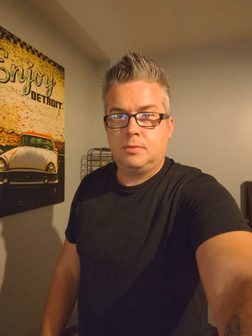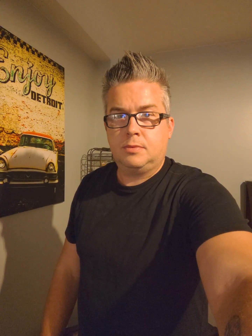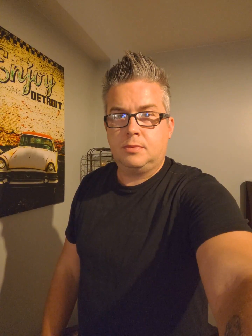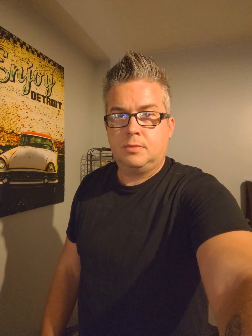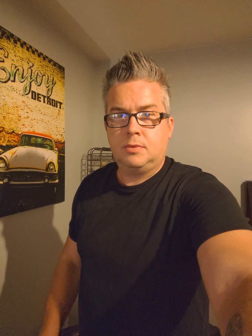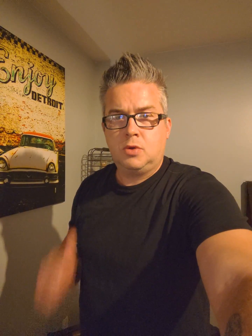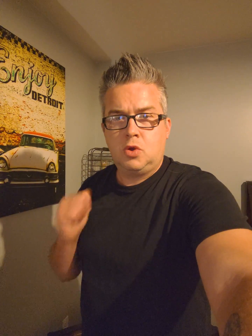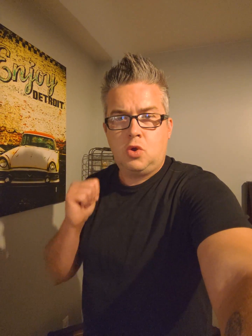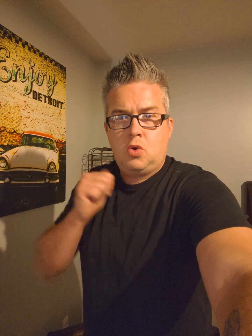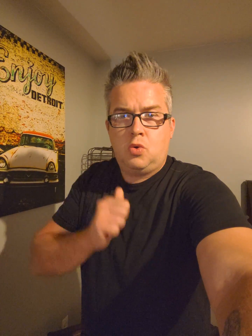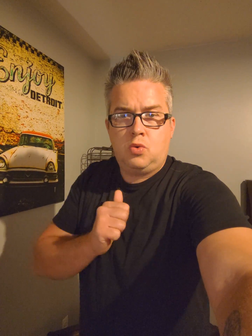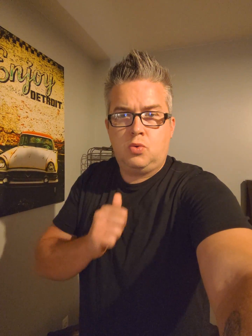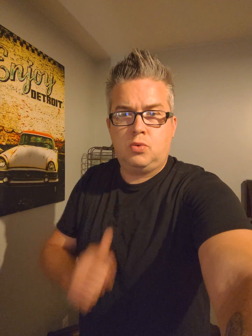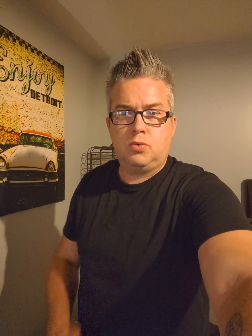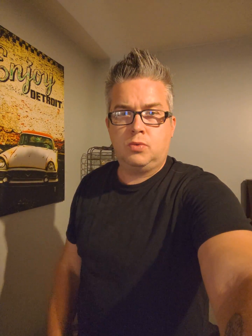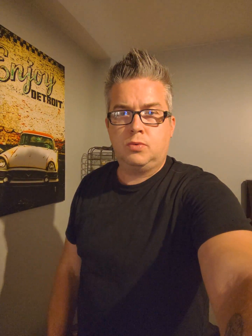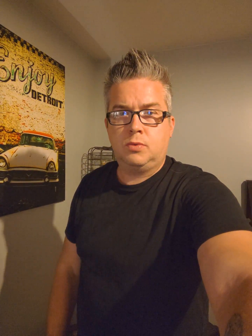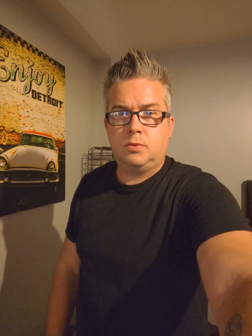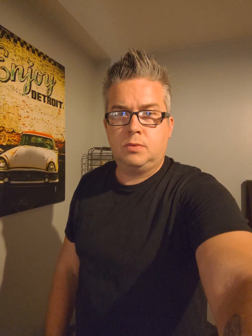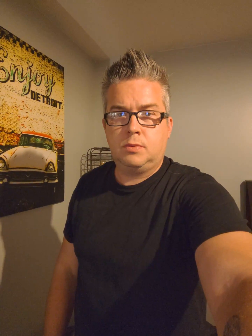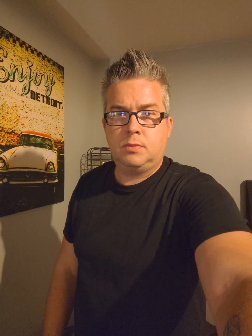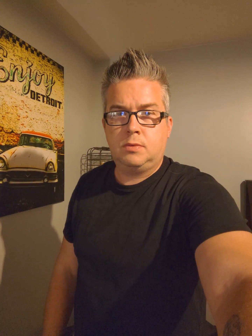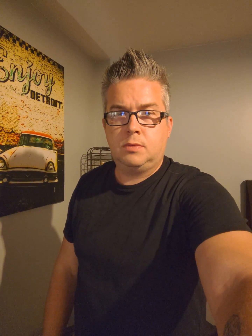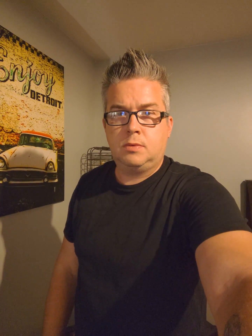coats